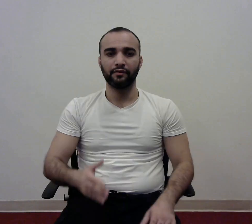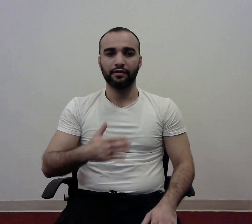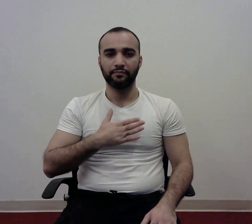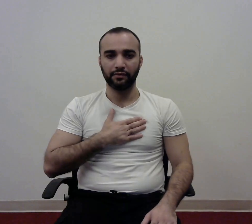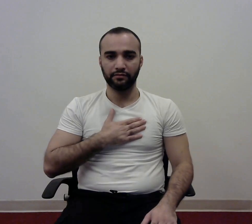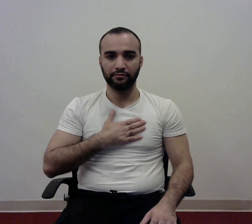mən